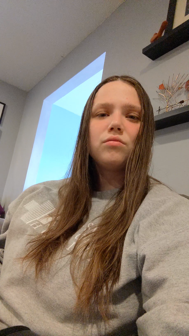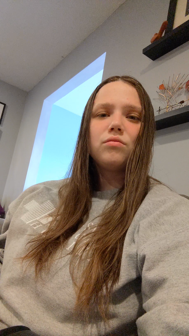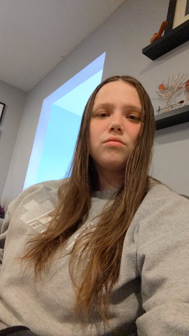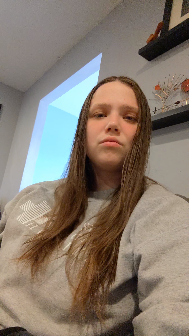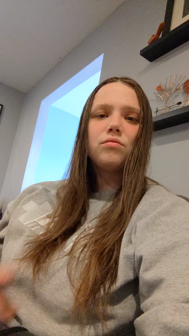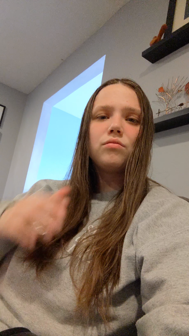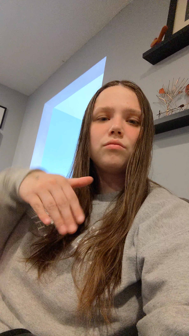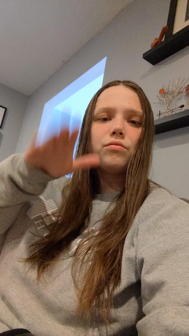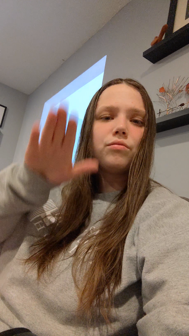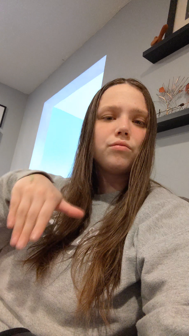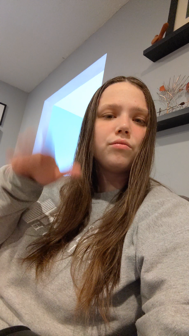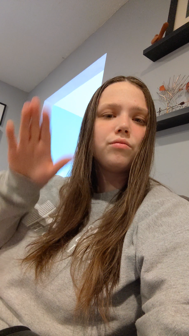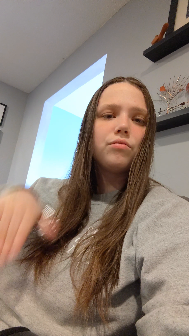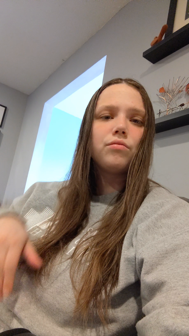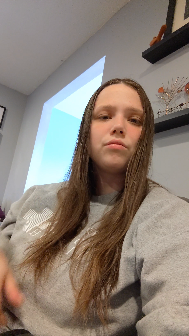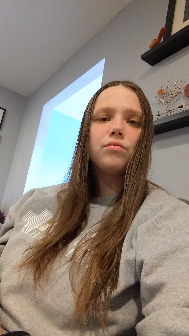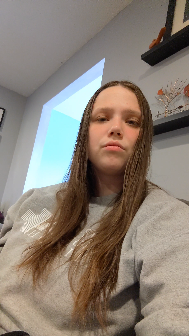paint